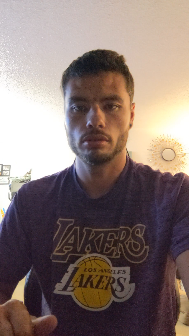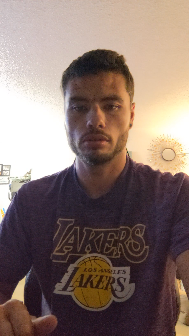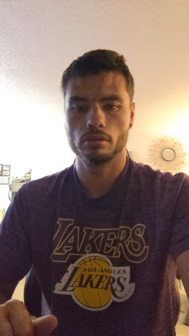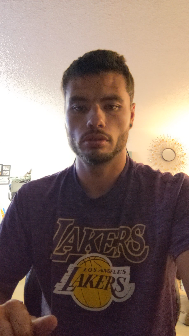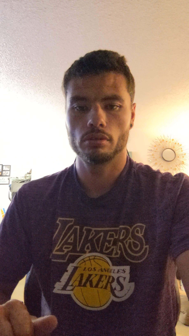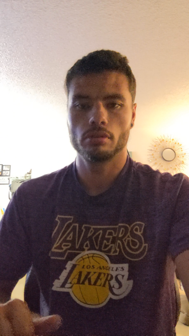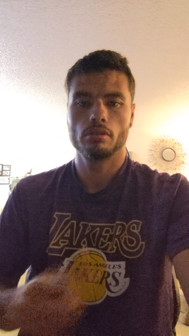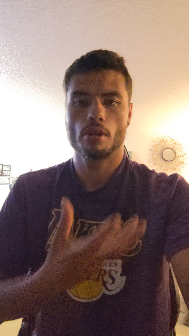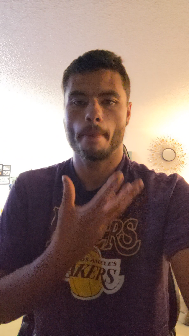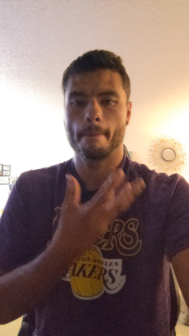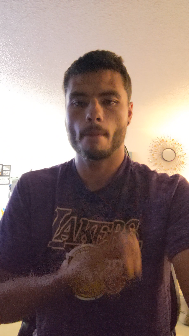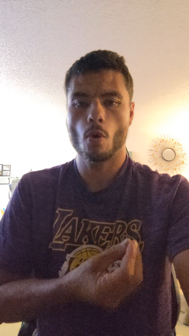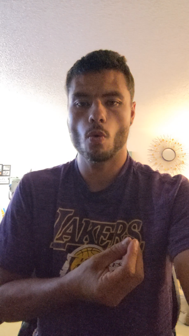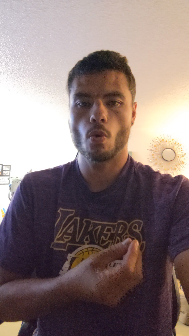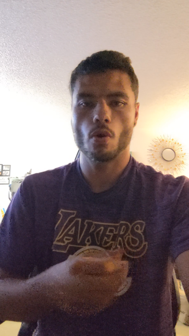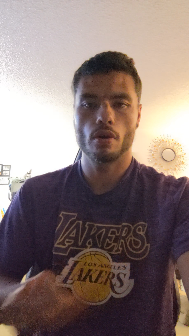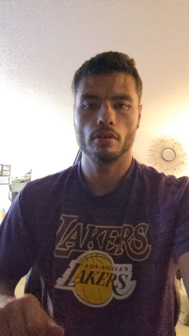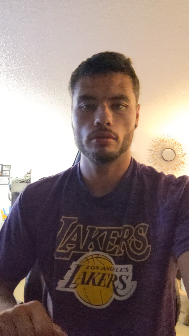poor